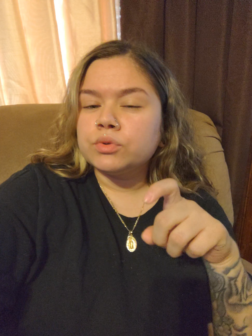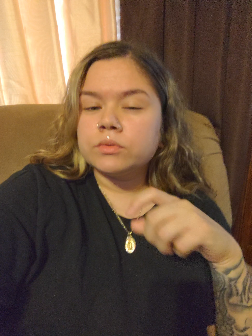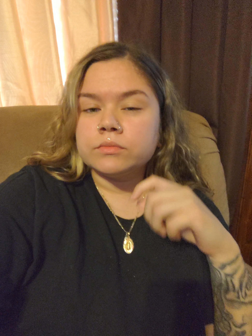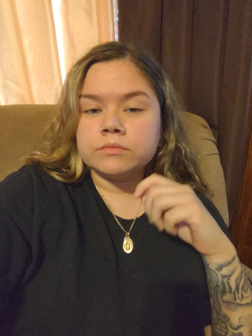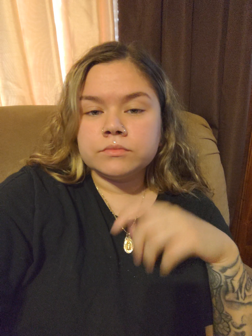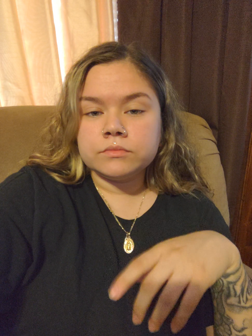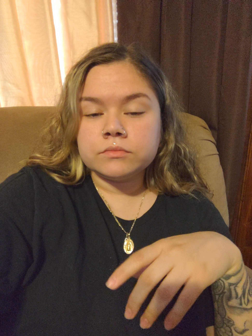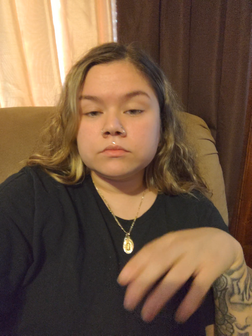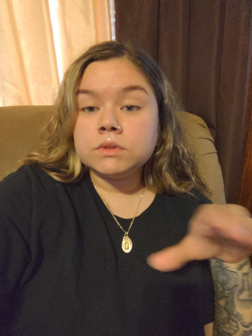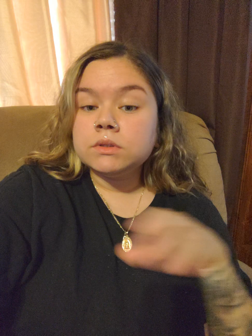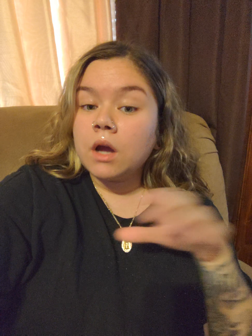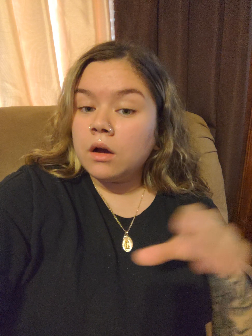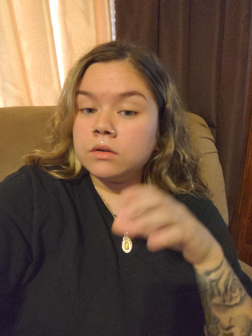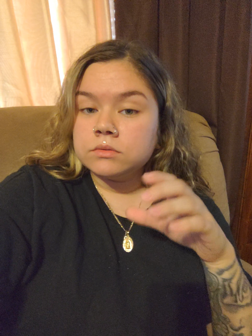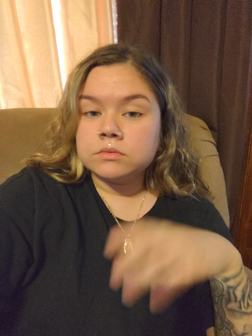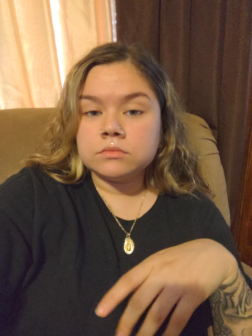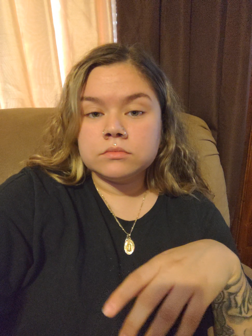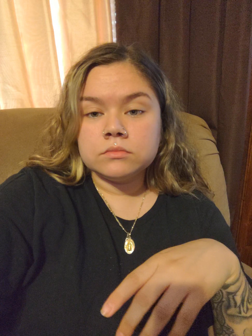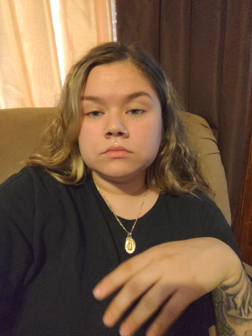does